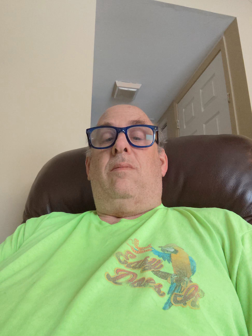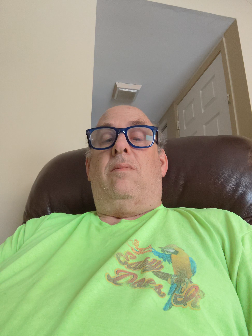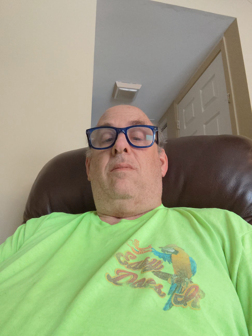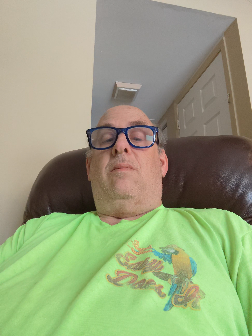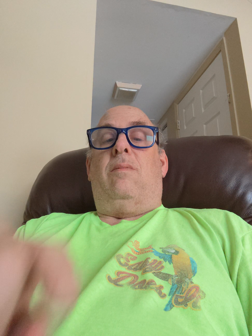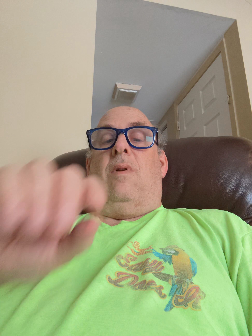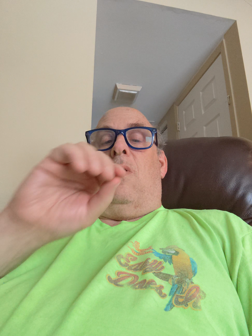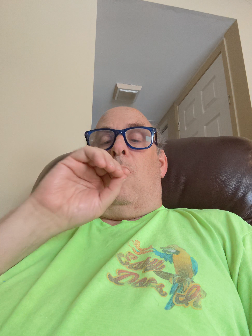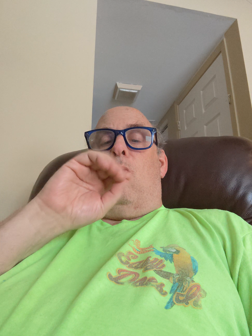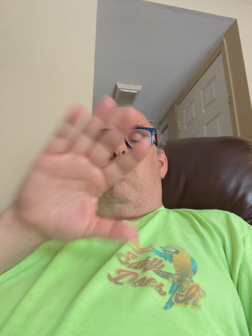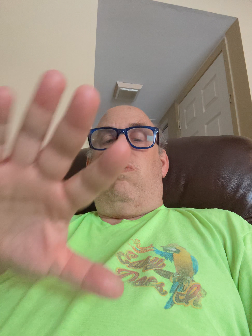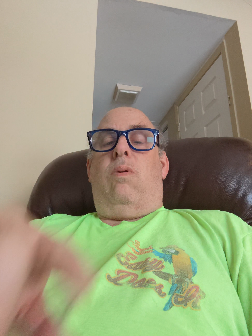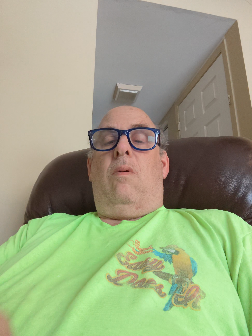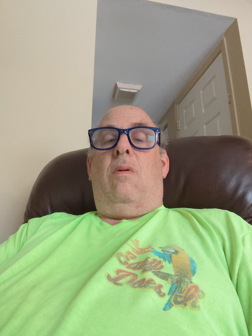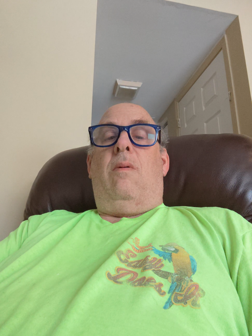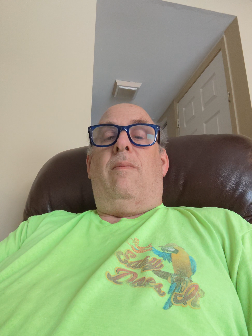blow